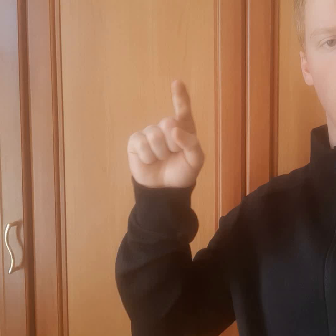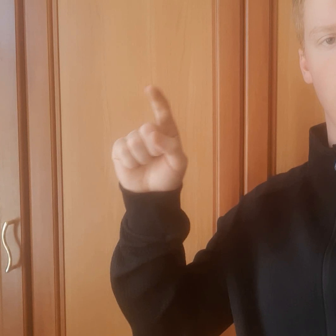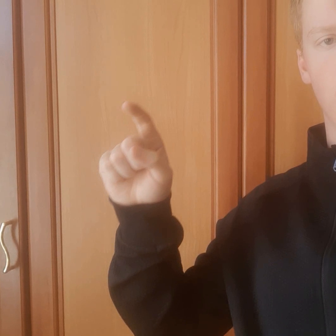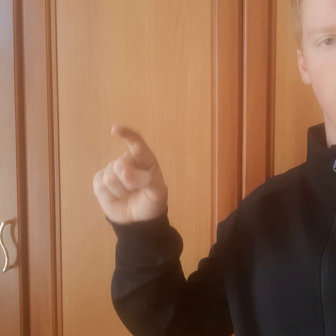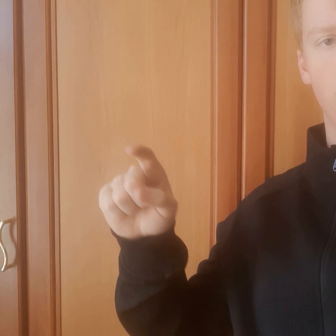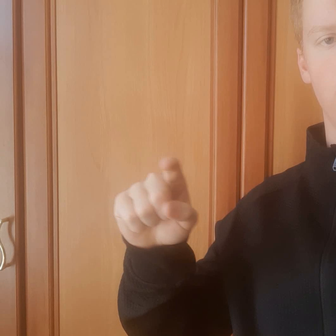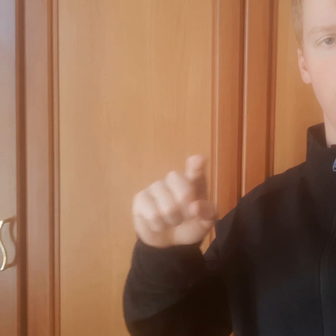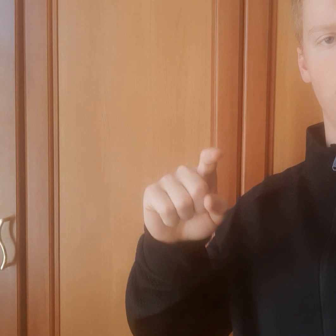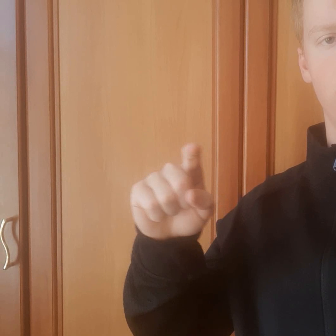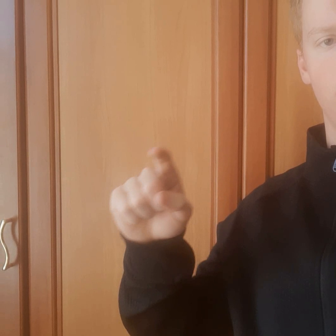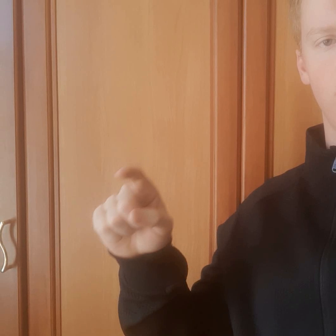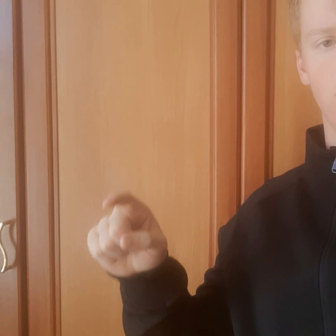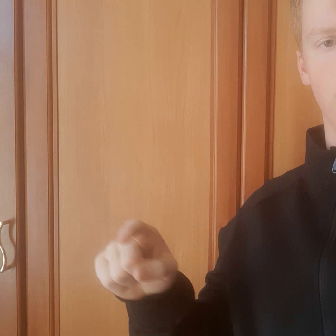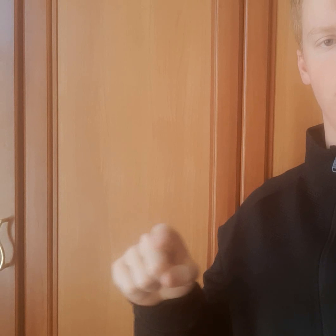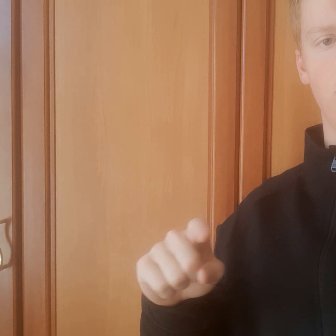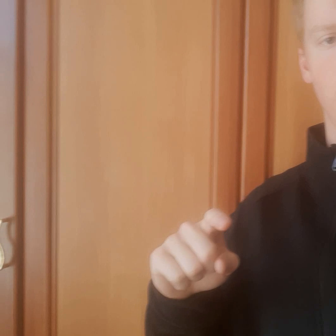З